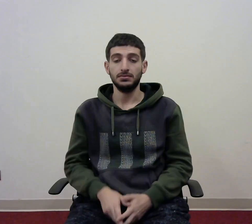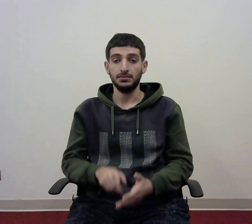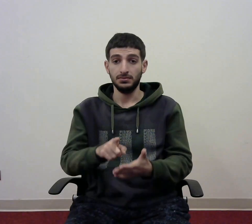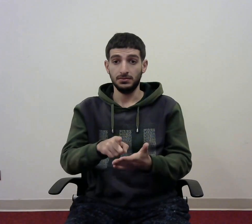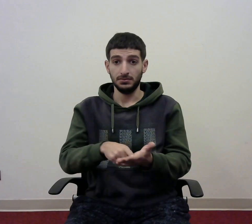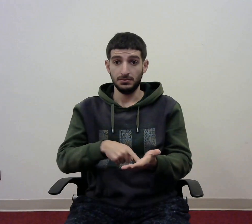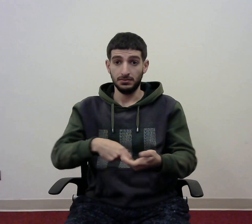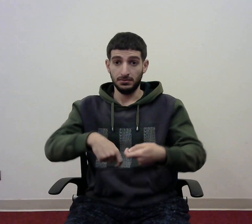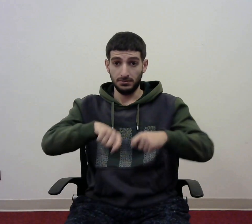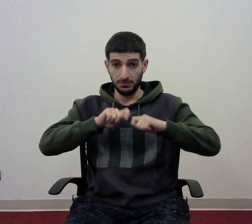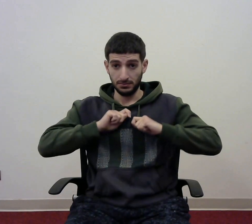etibarnamə